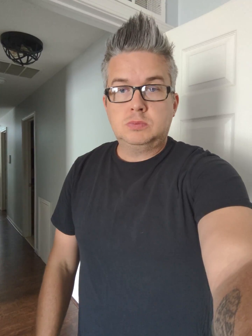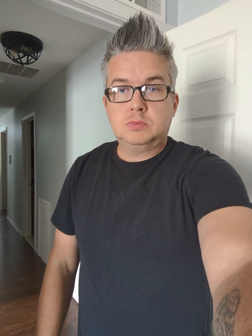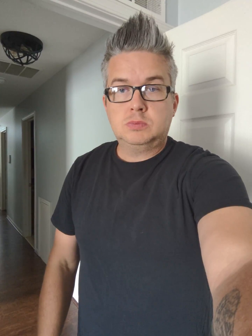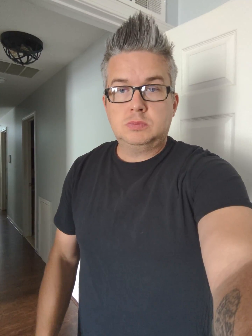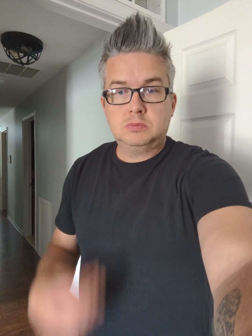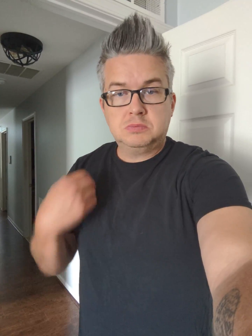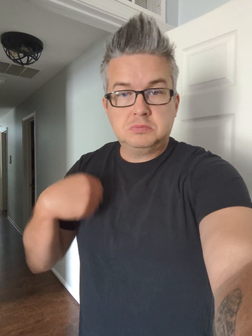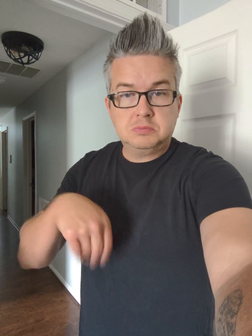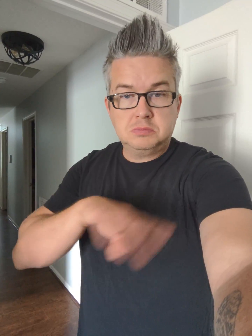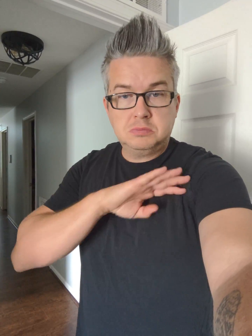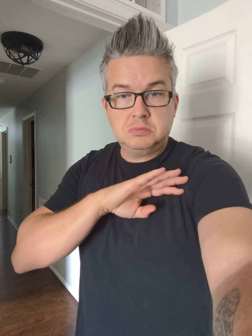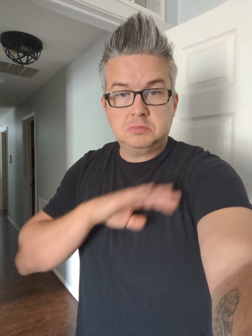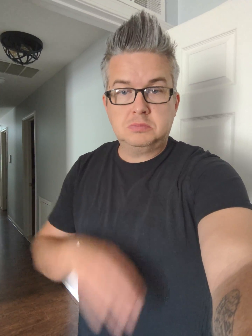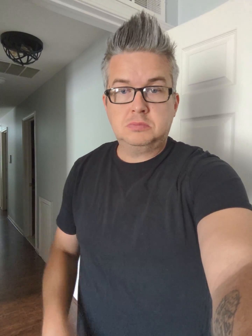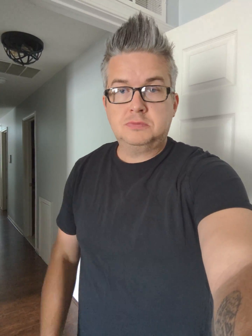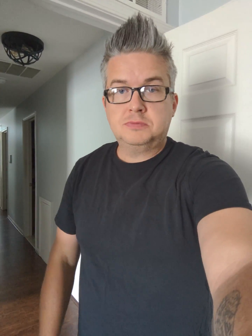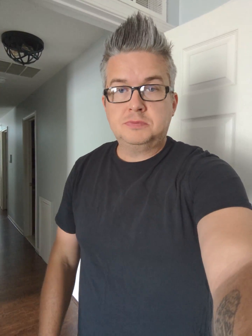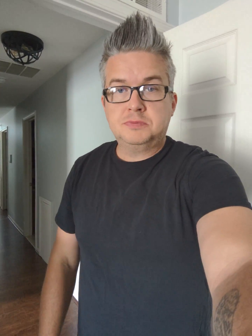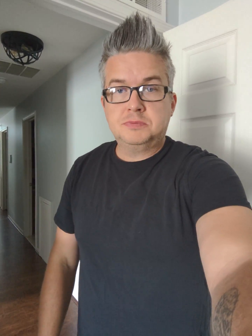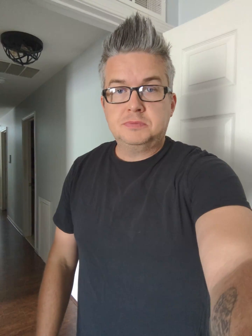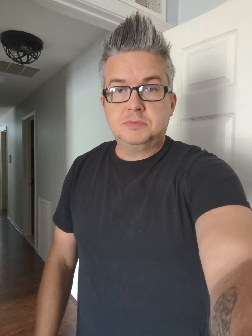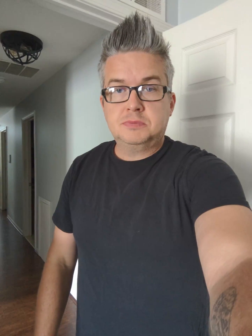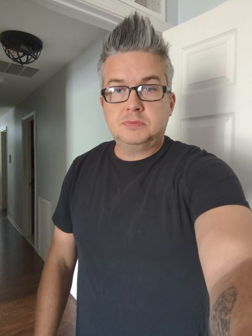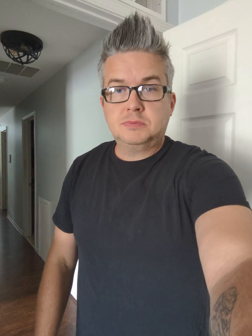scarf